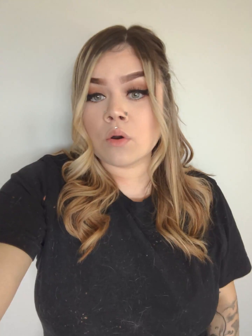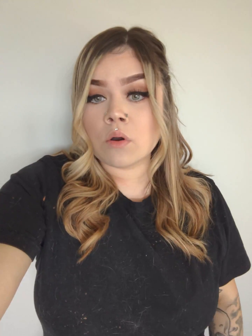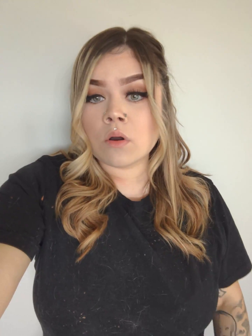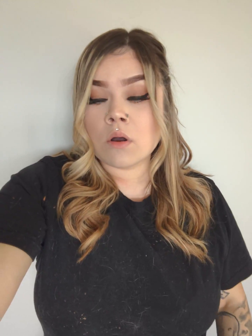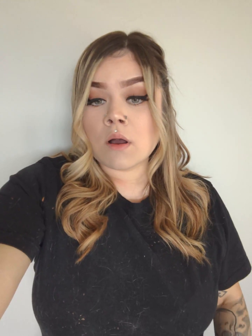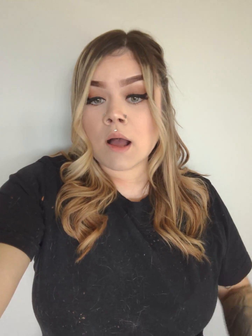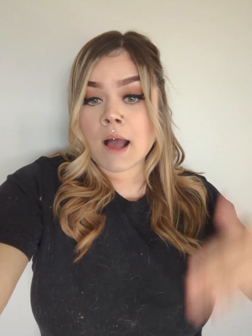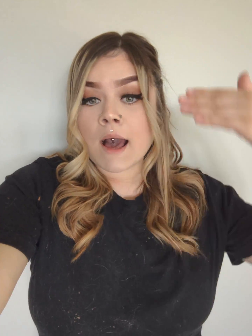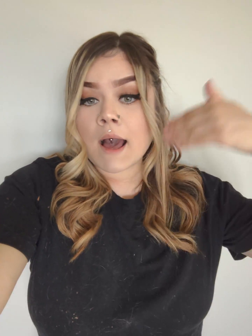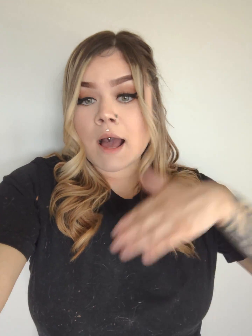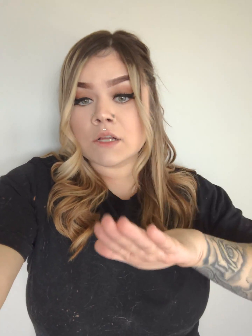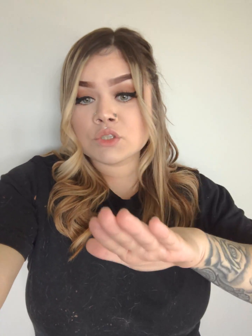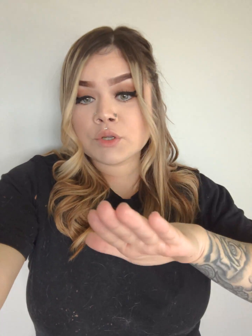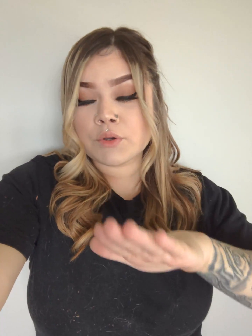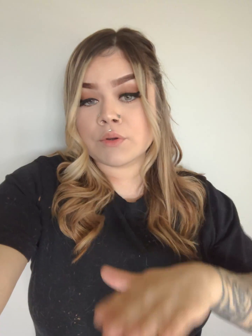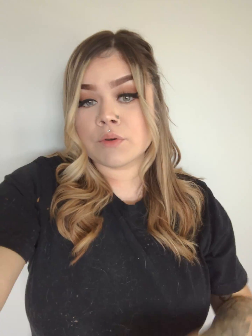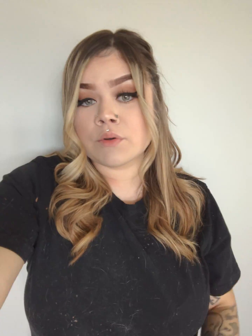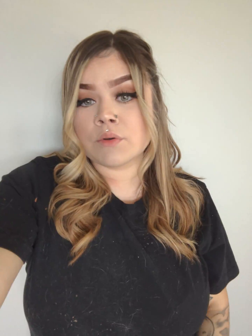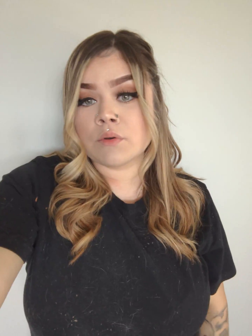enter